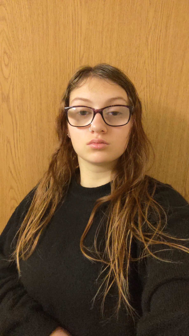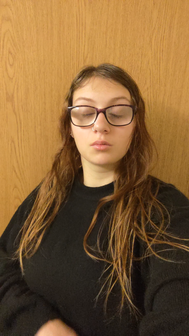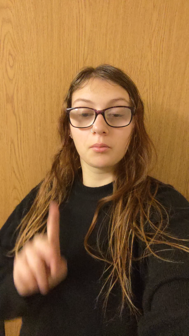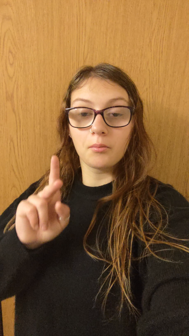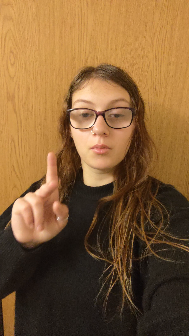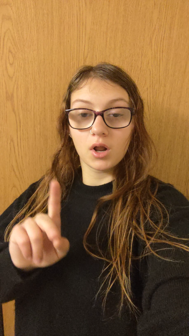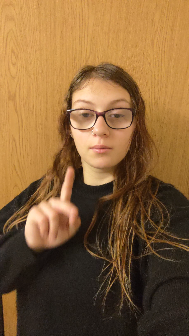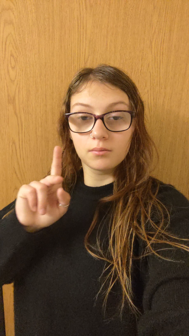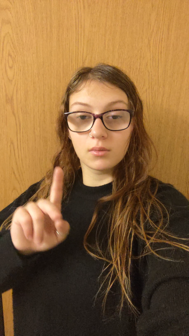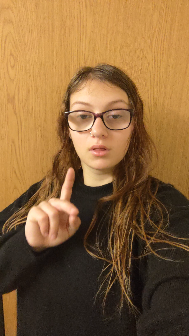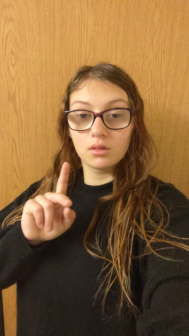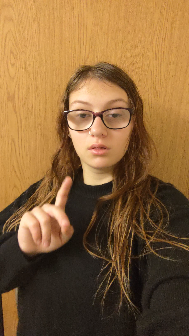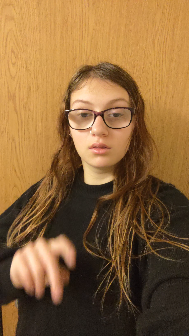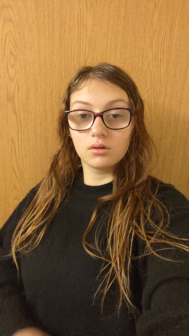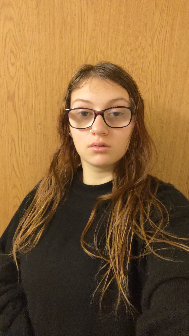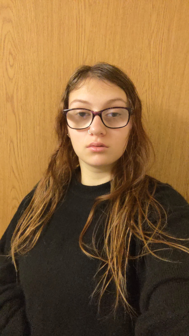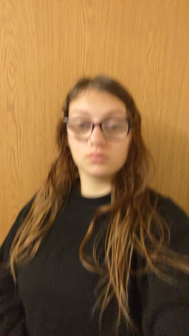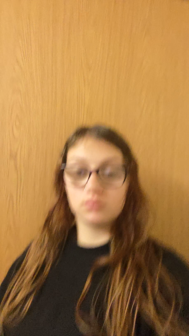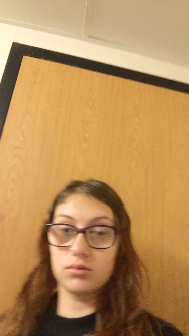people